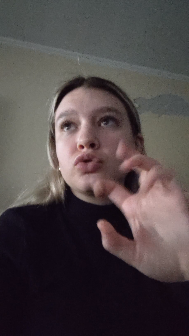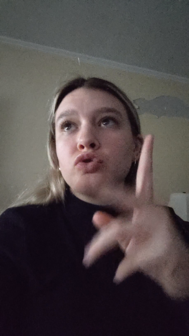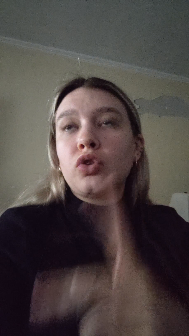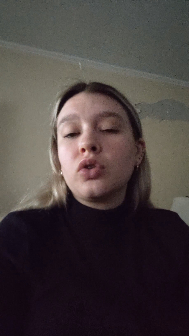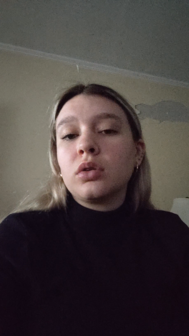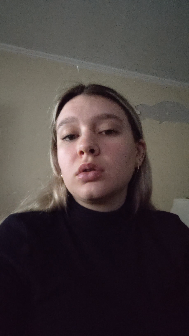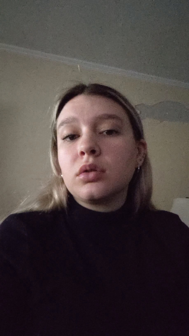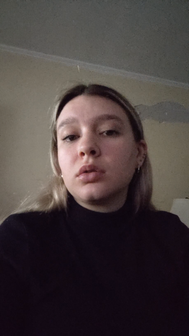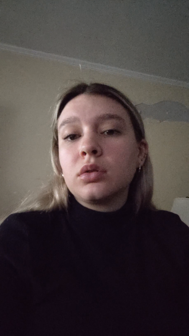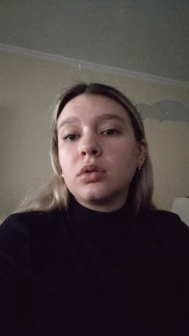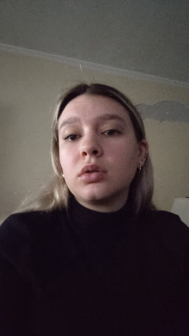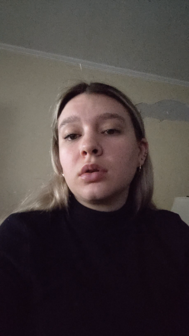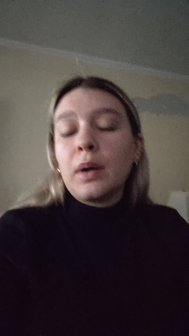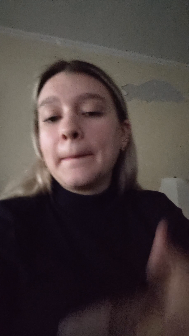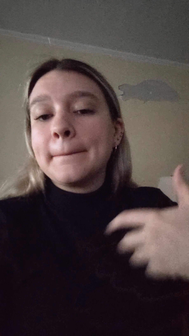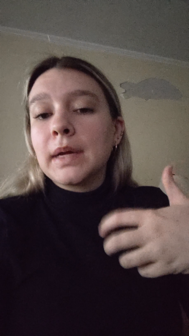monkey